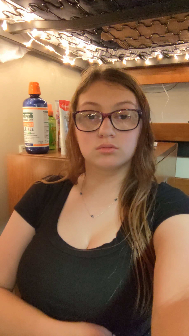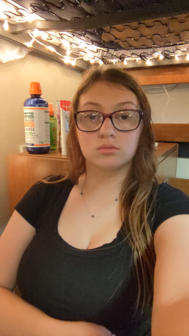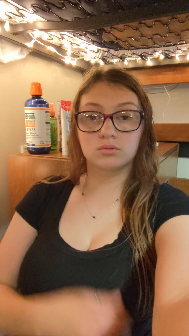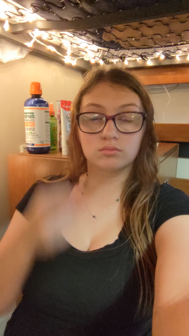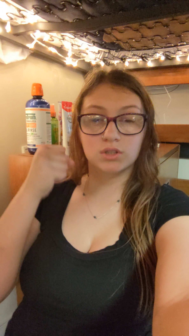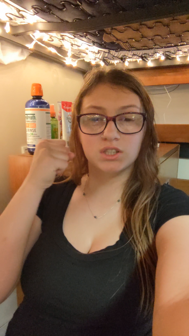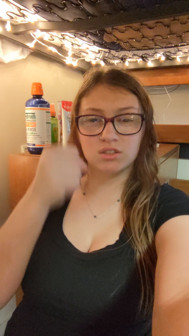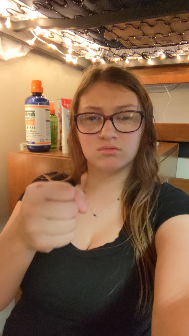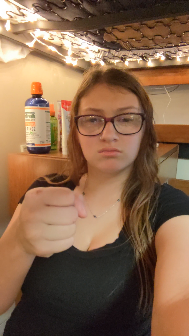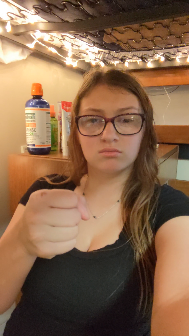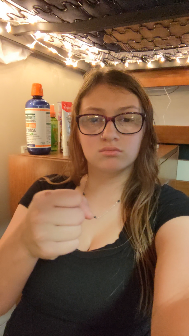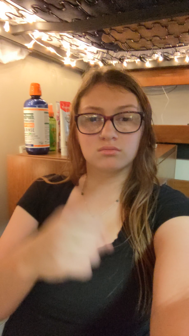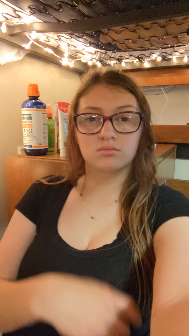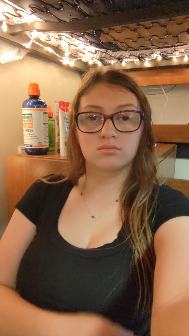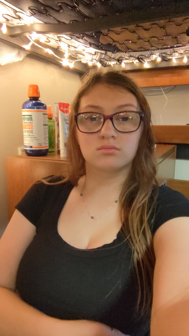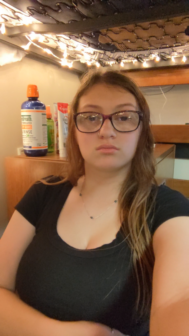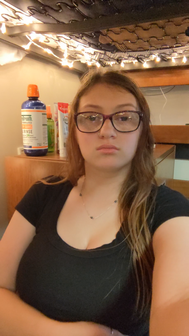hit